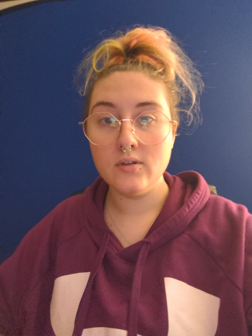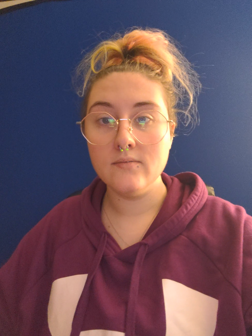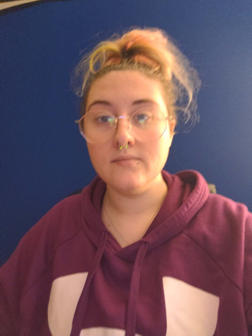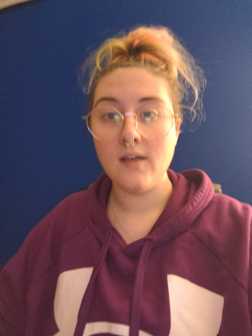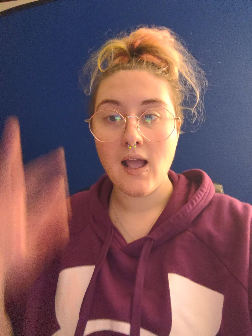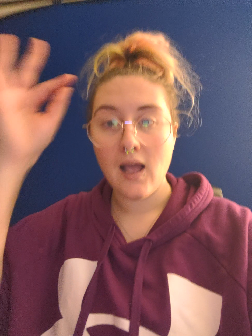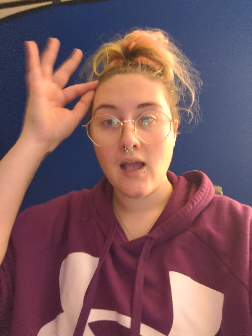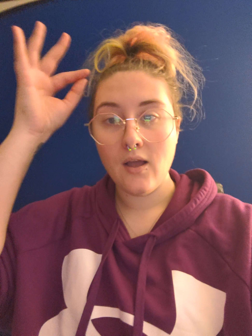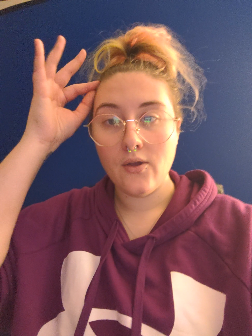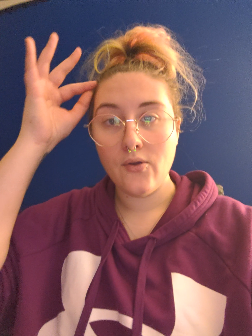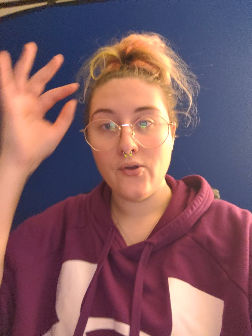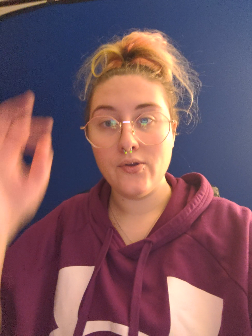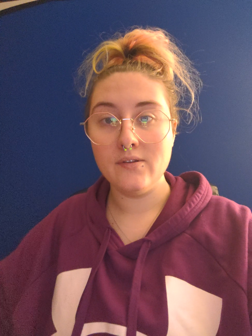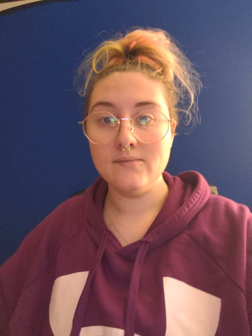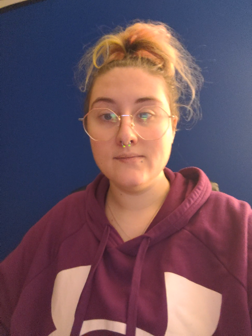hair